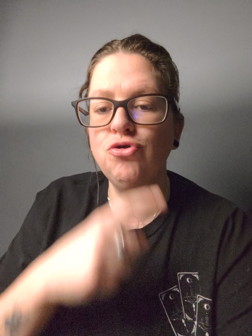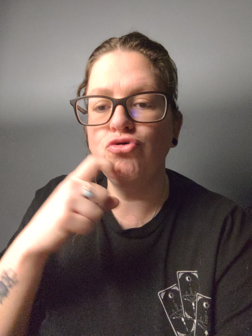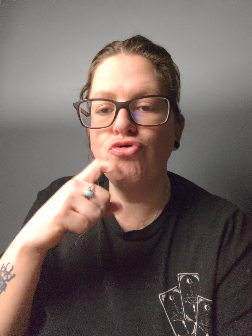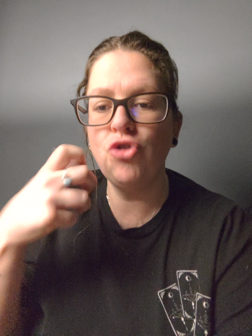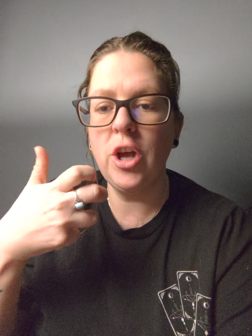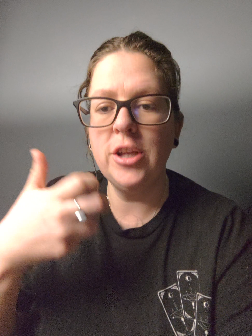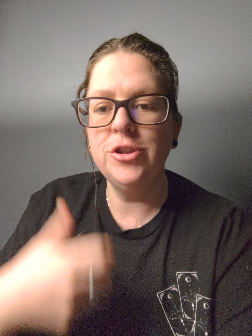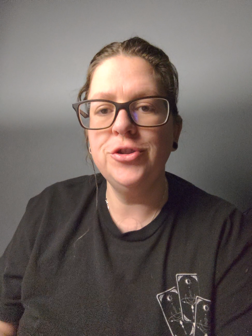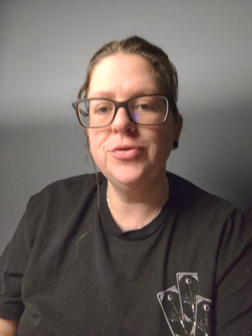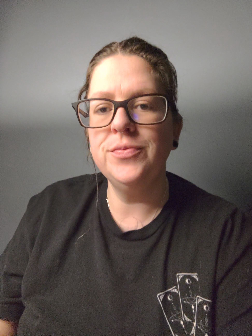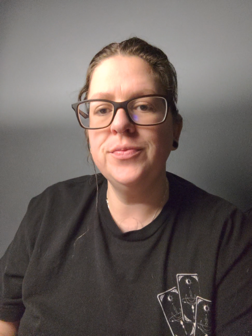dryer